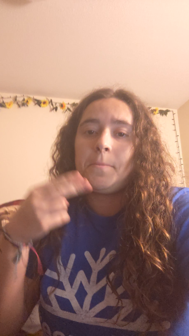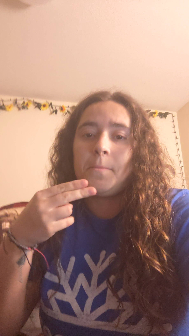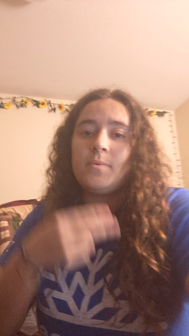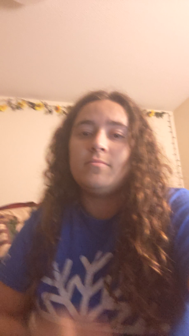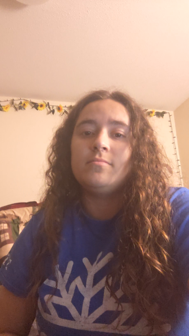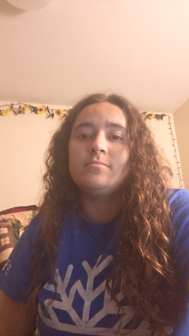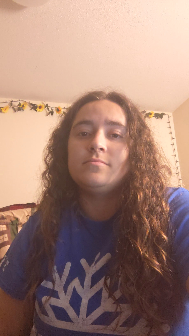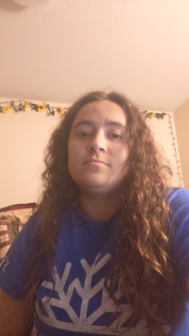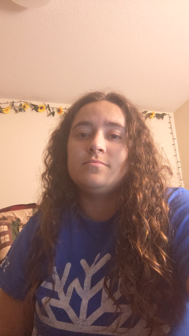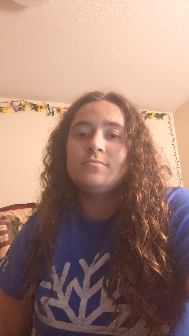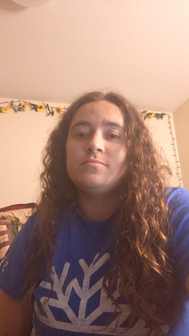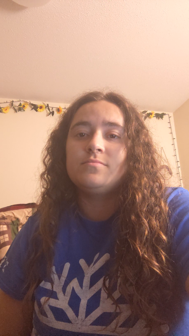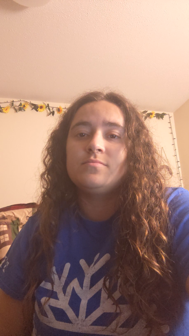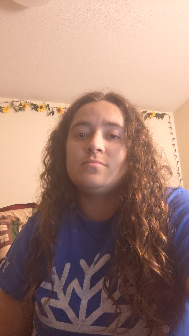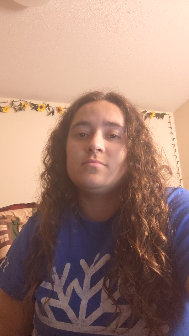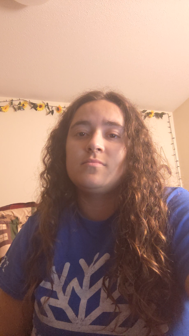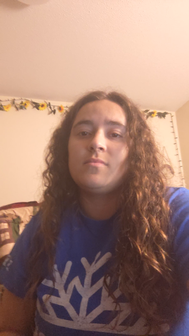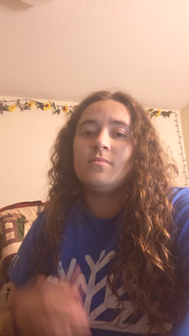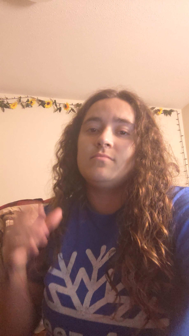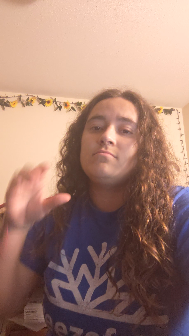dump